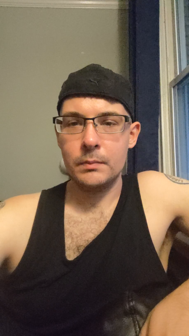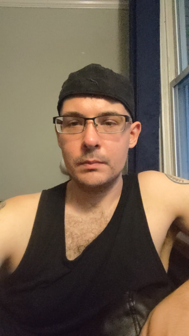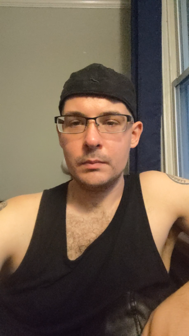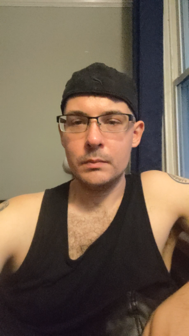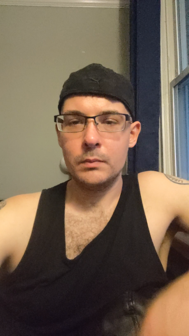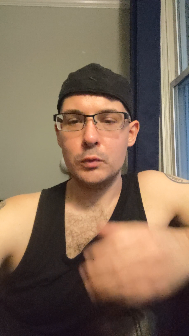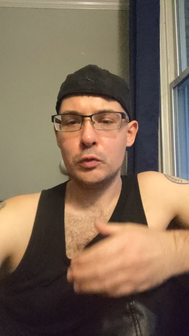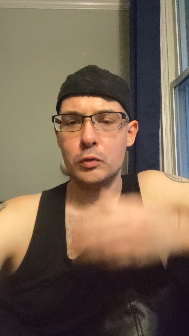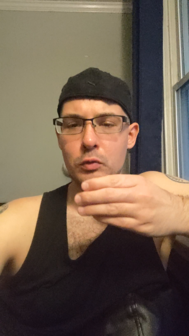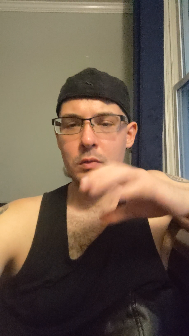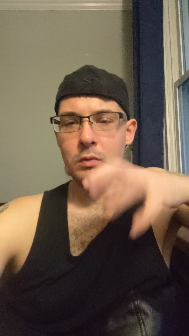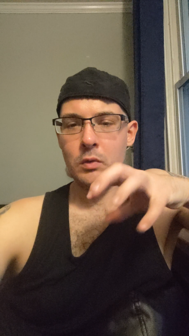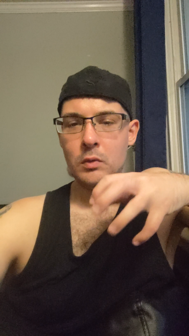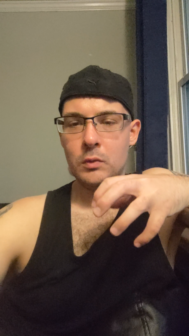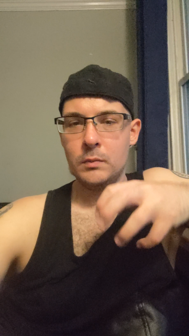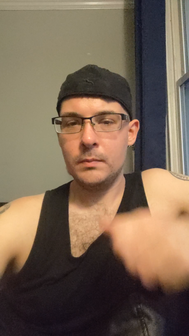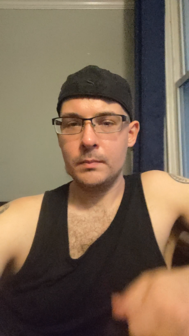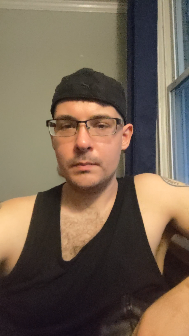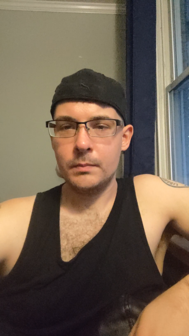jar